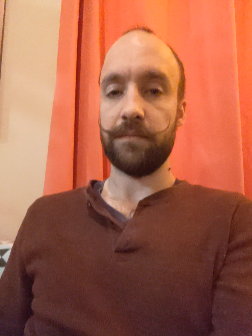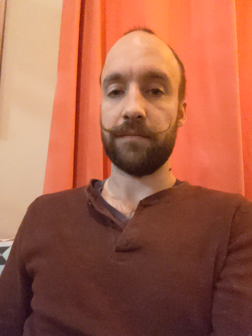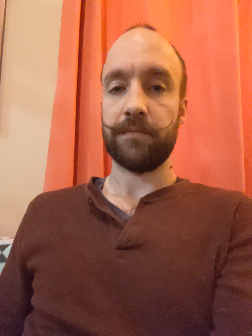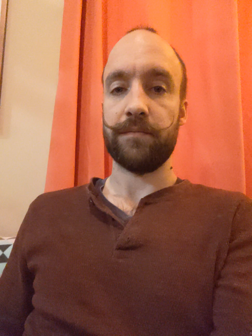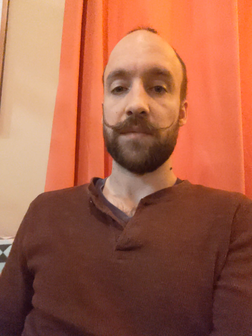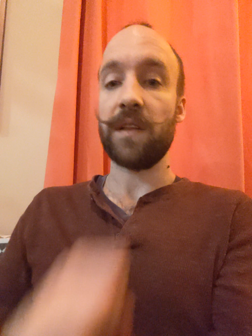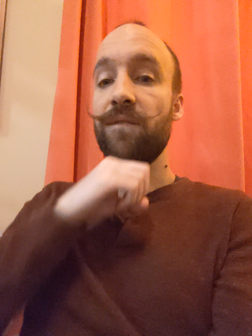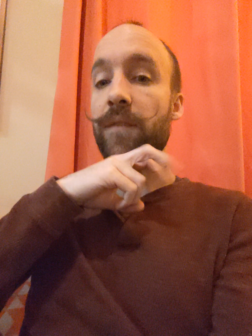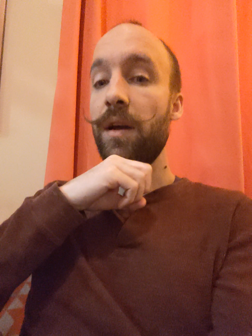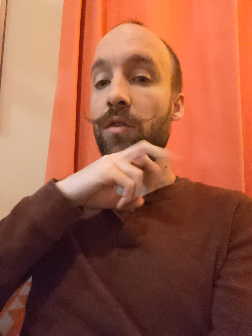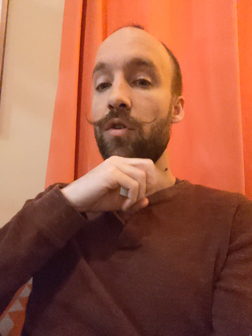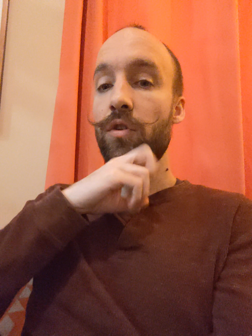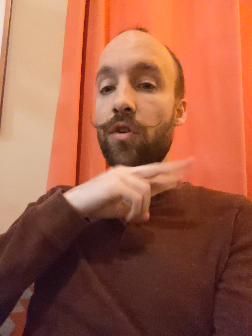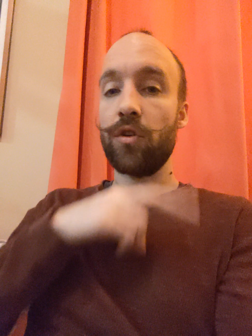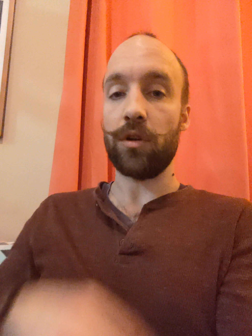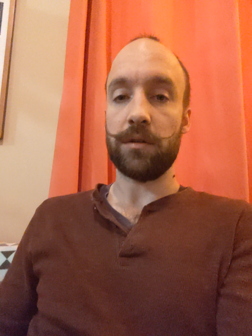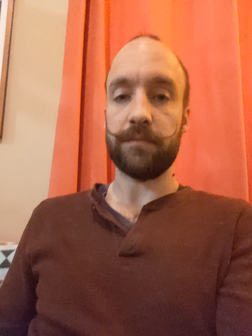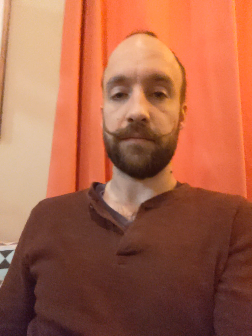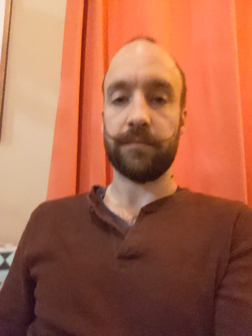frog